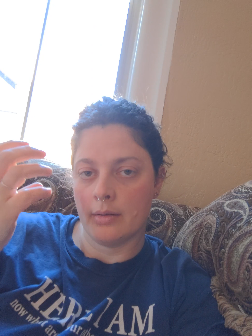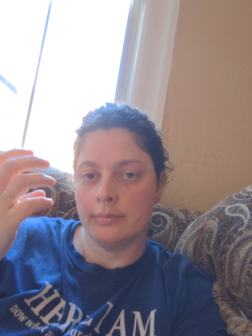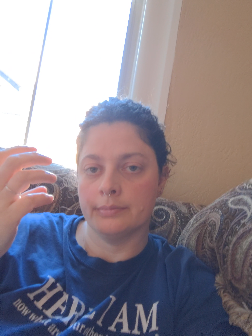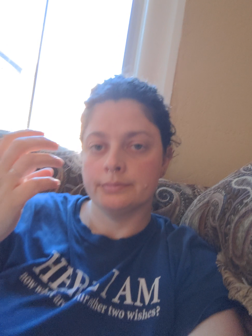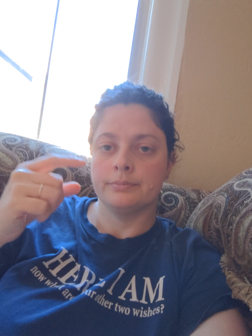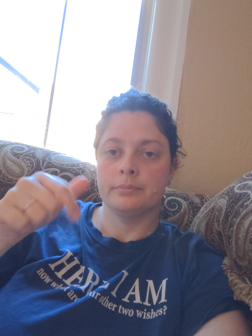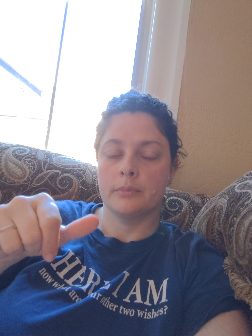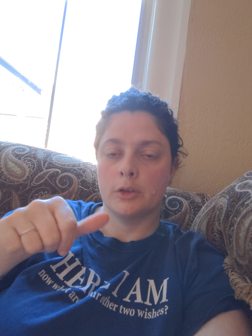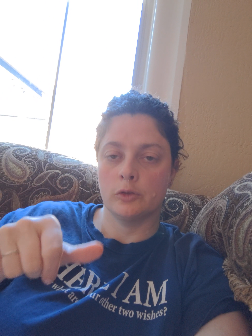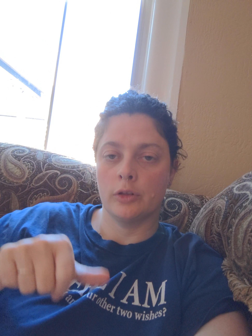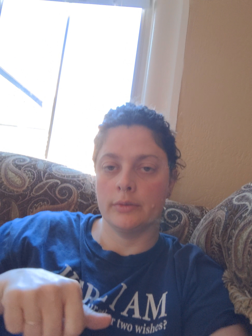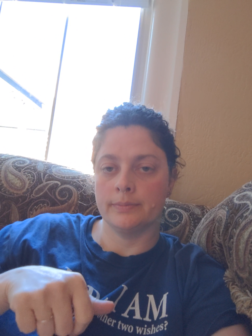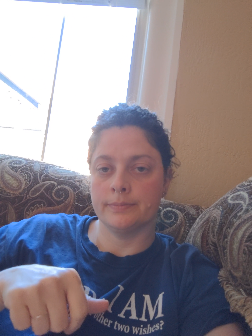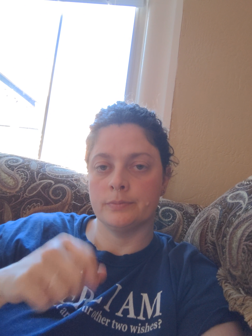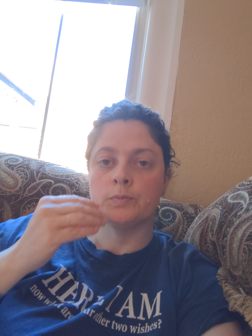puzzle